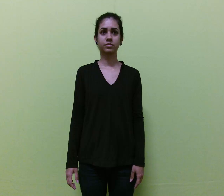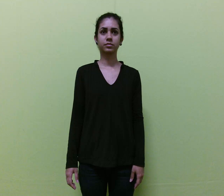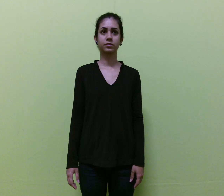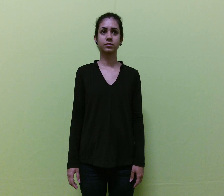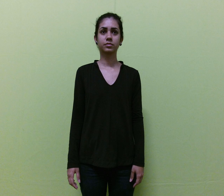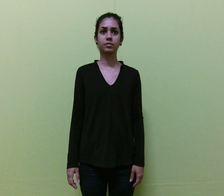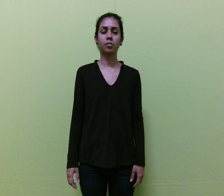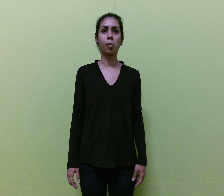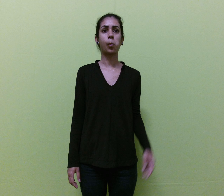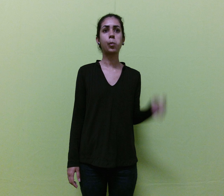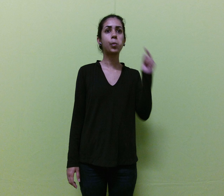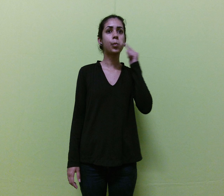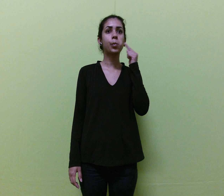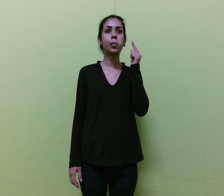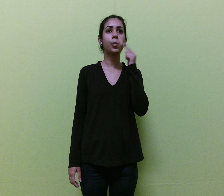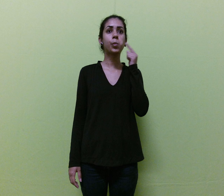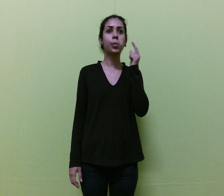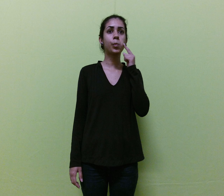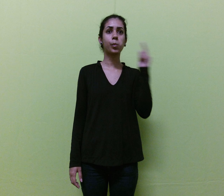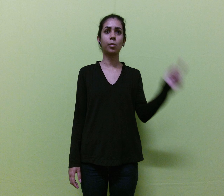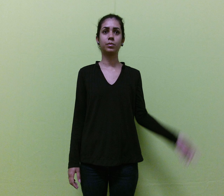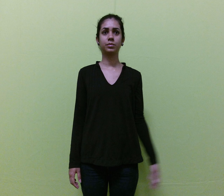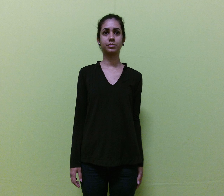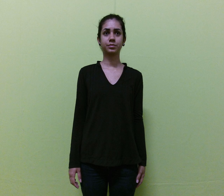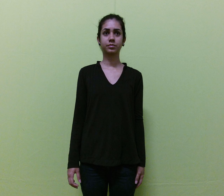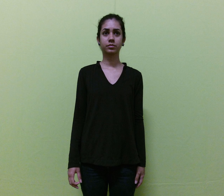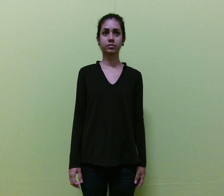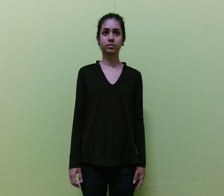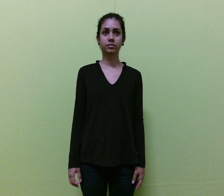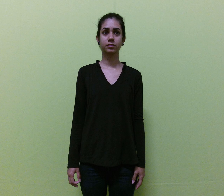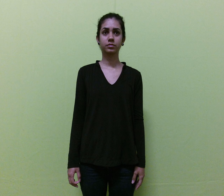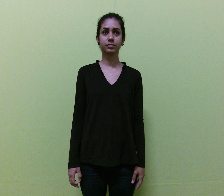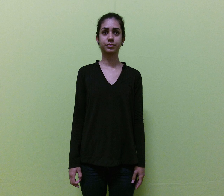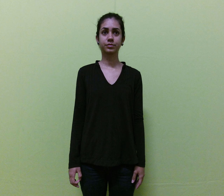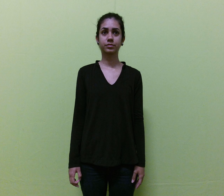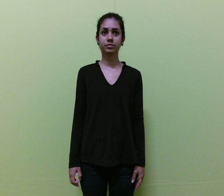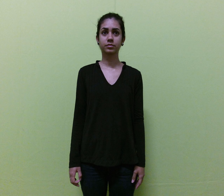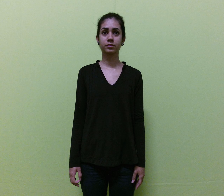bala